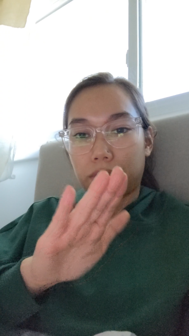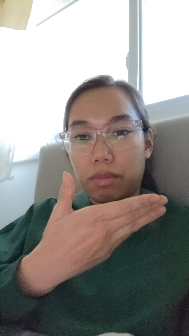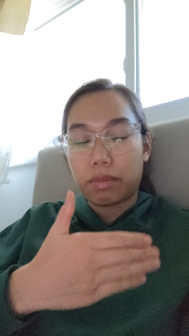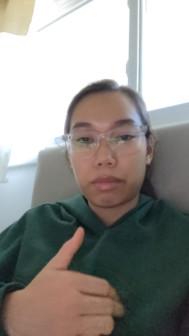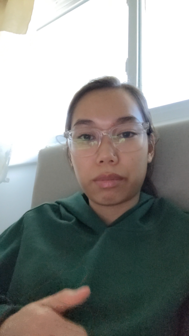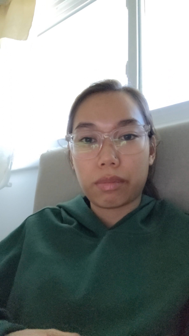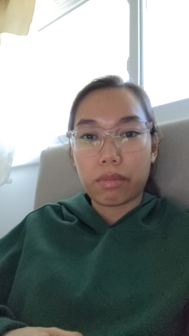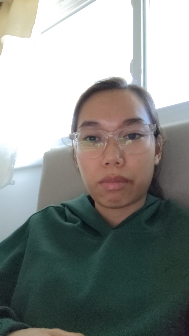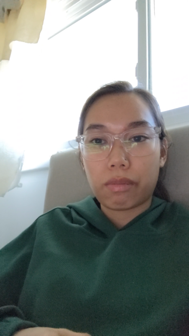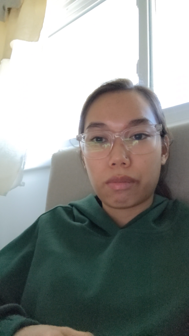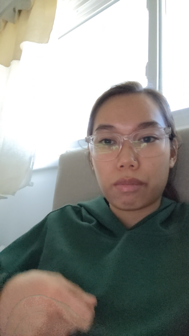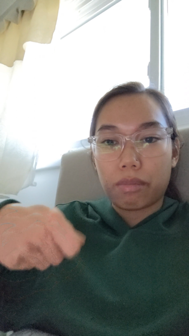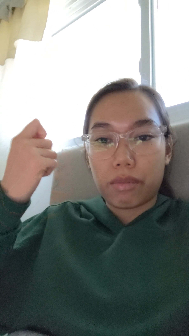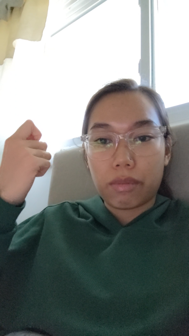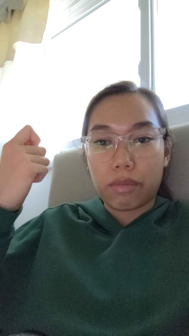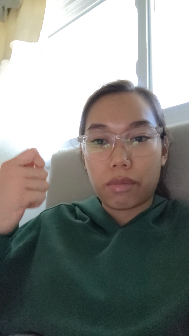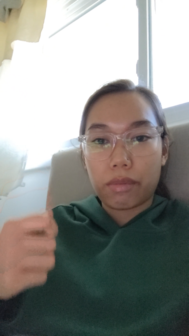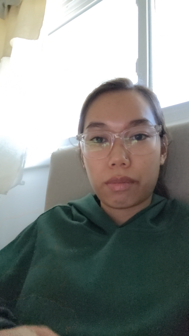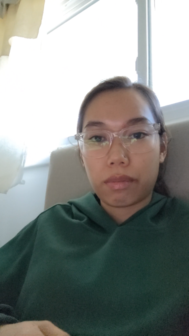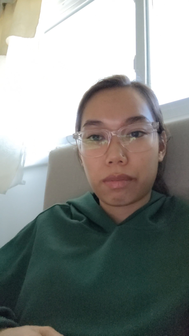pull